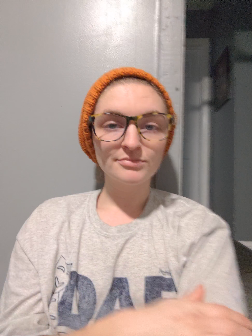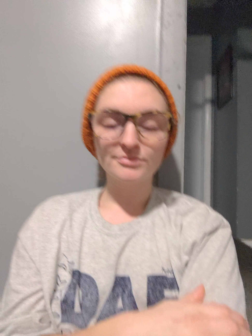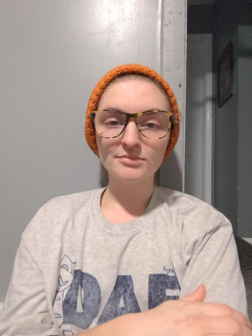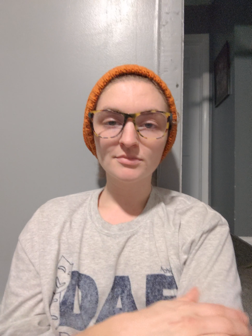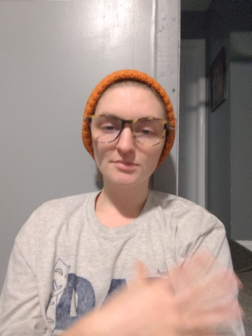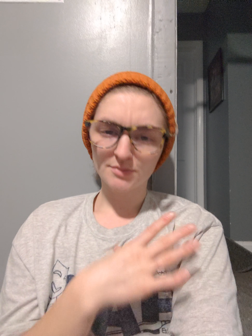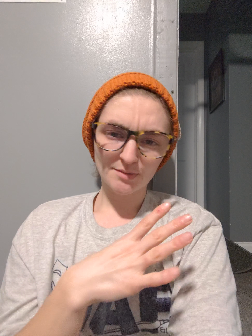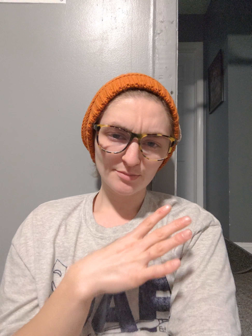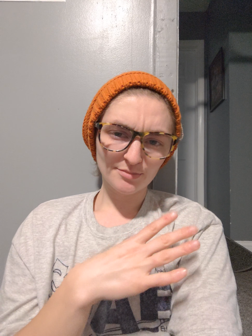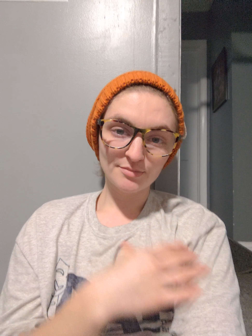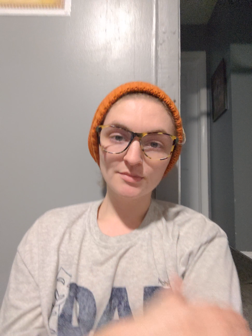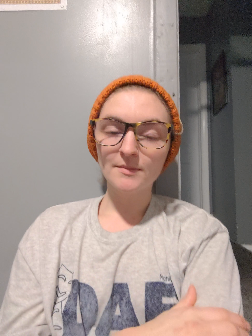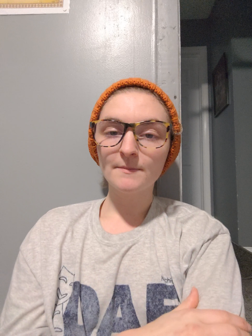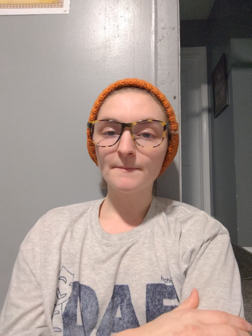fine